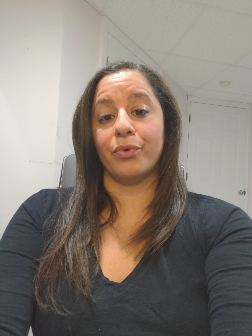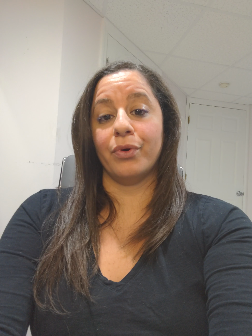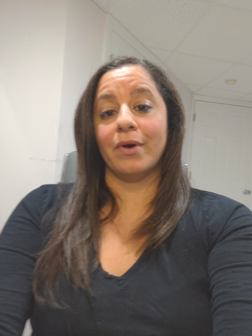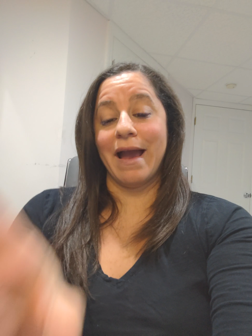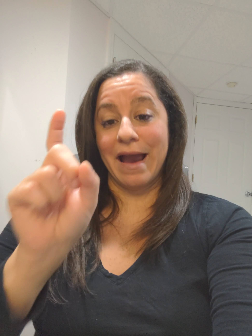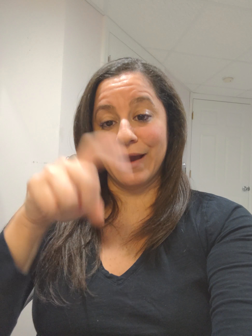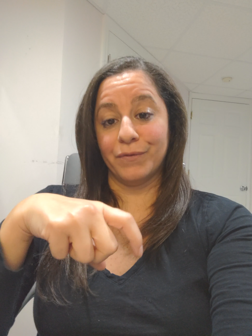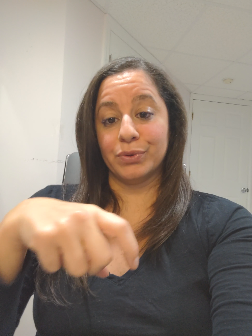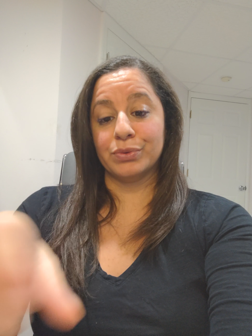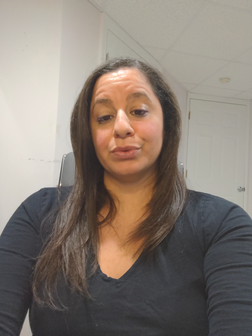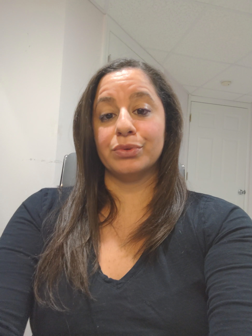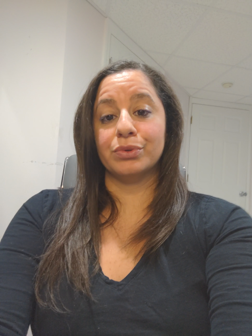have to